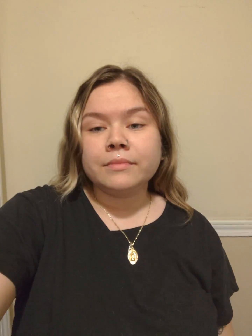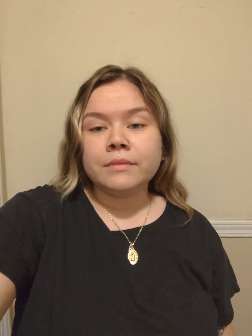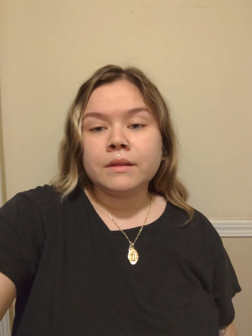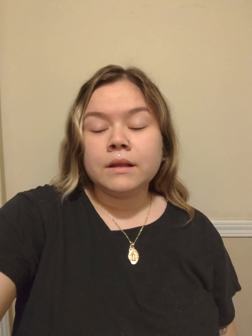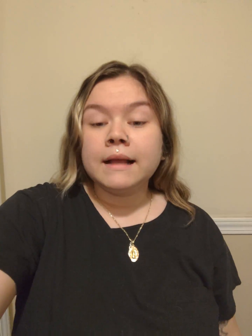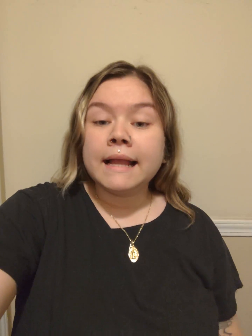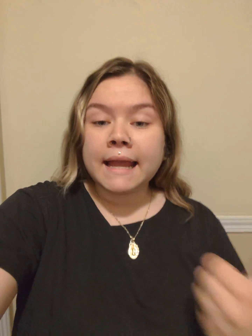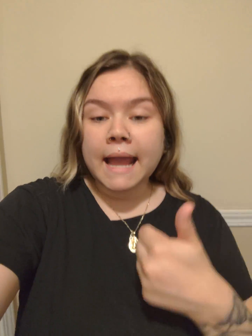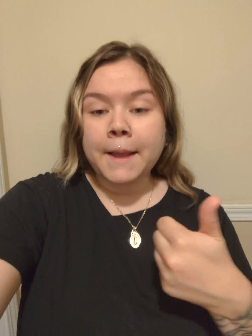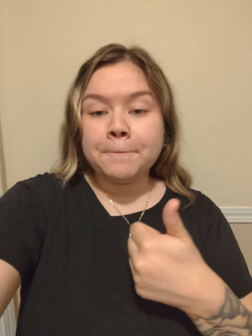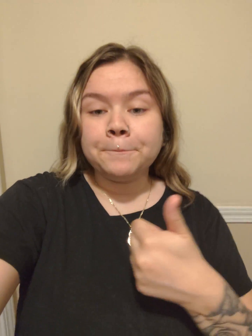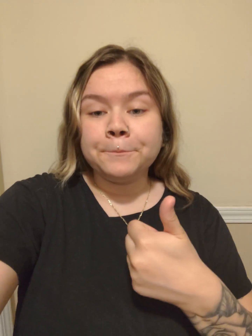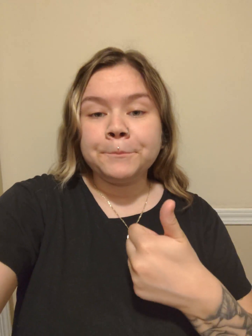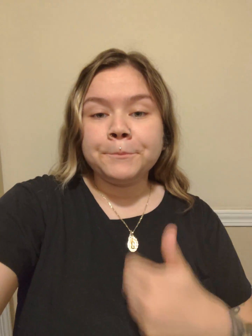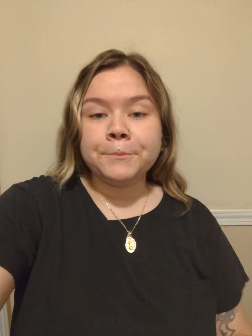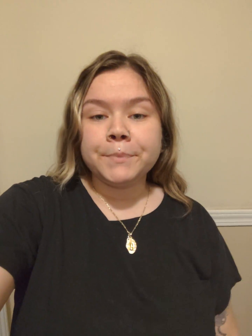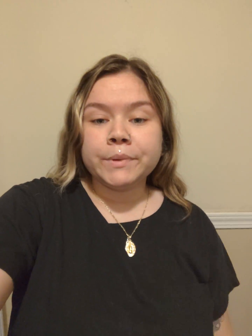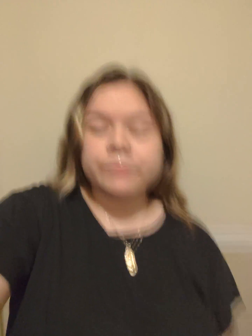game